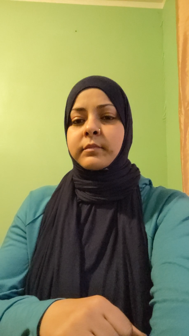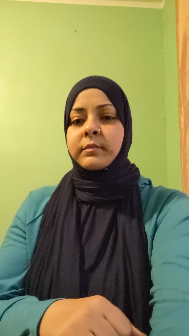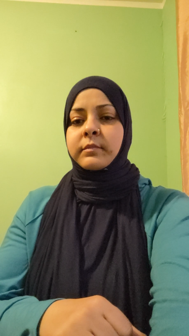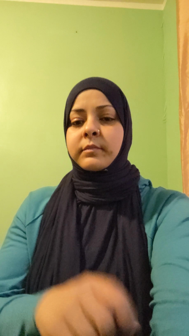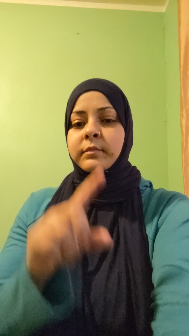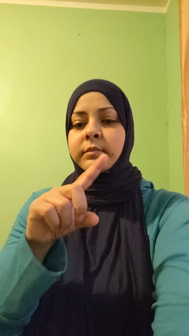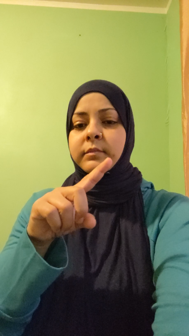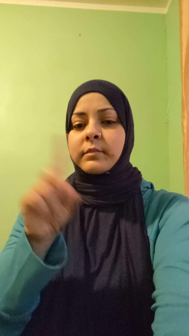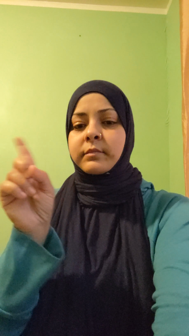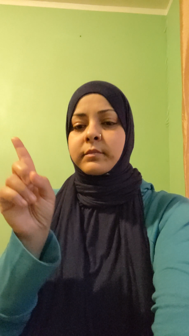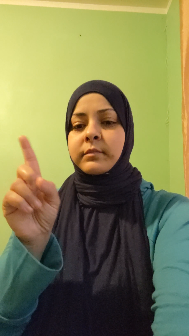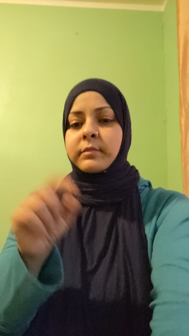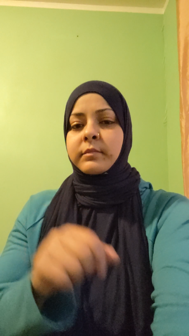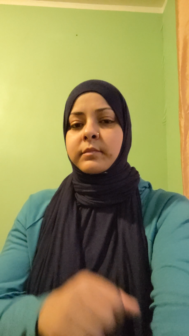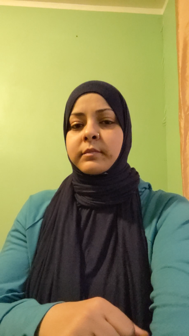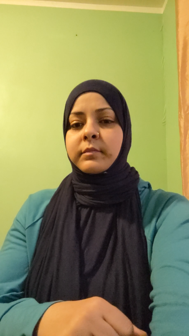but